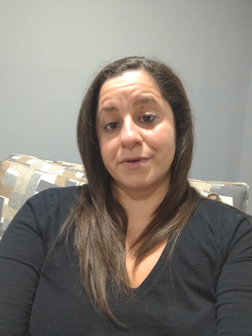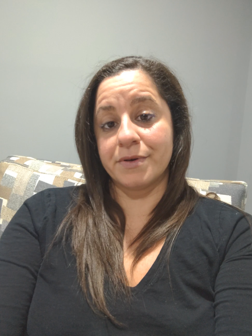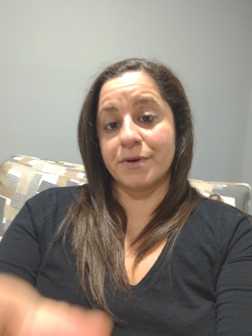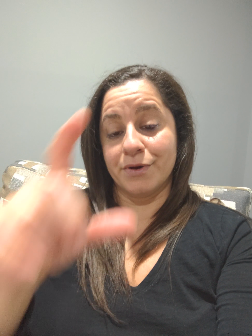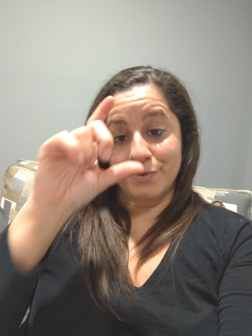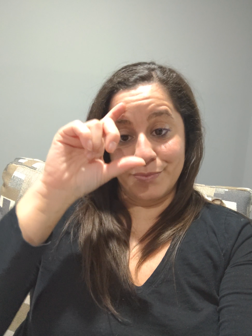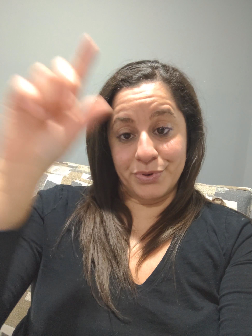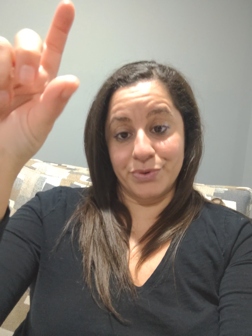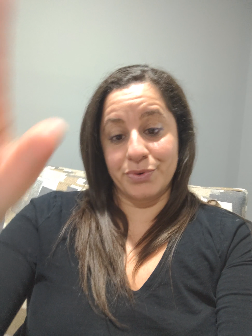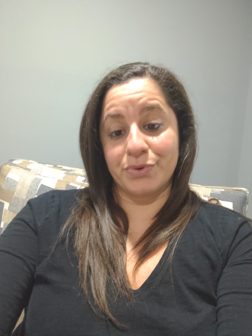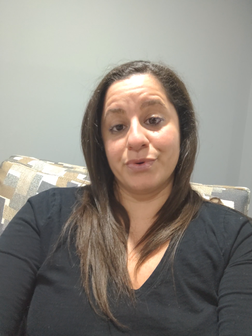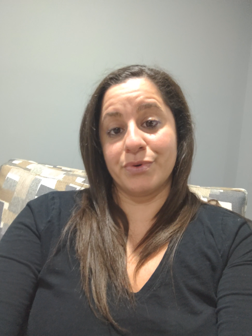moon